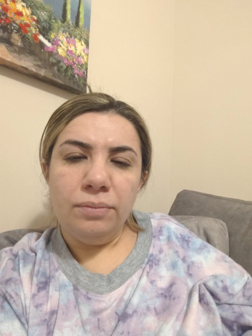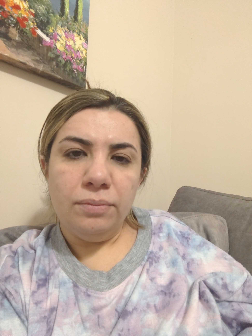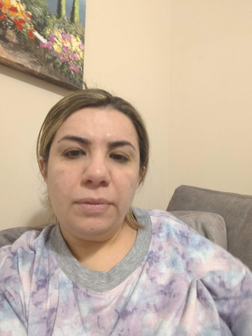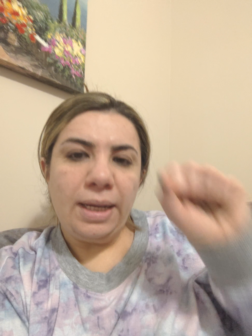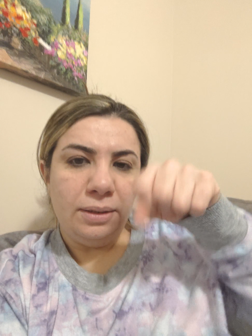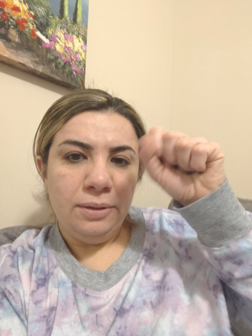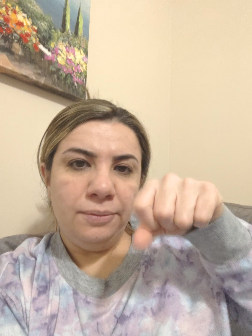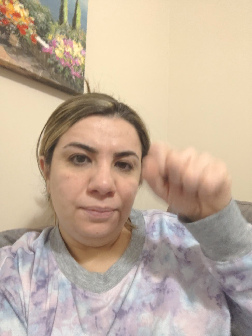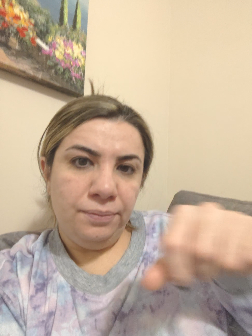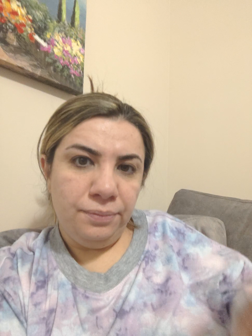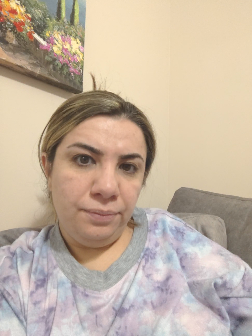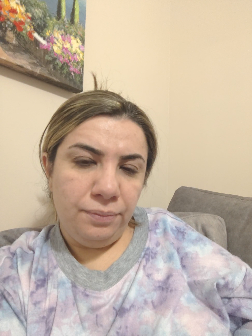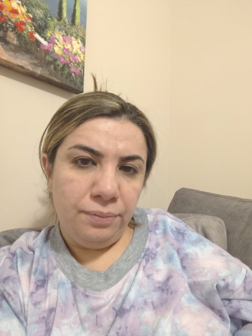yes